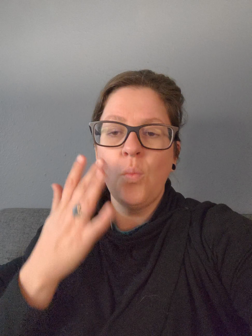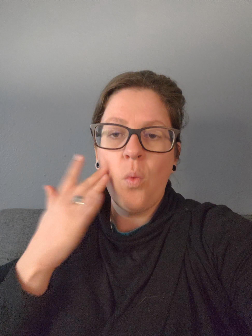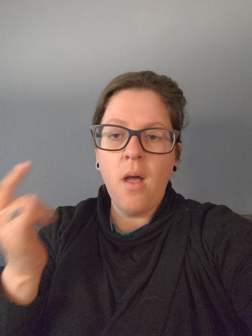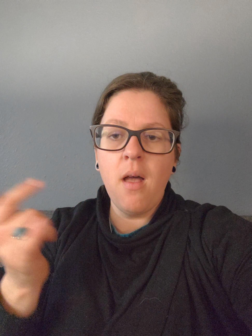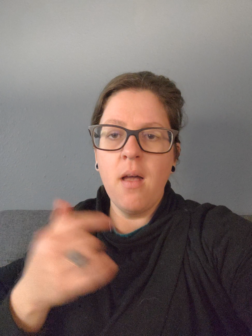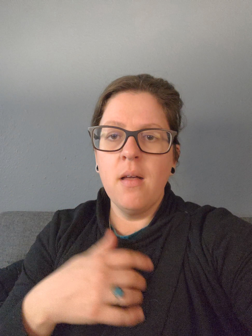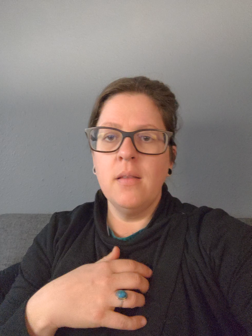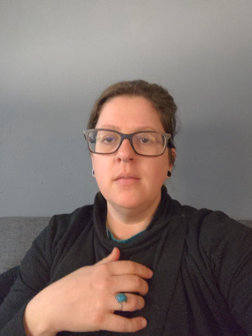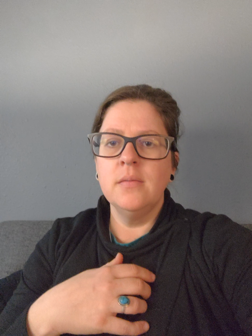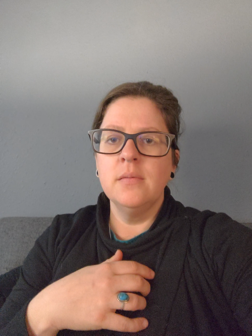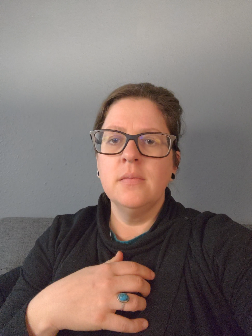why